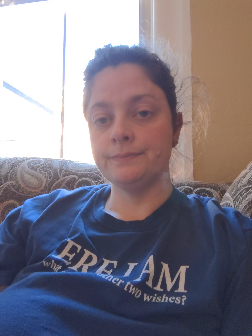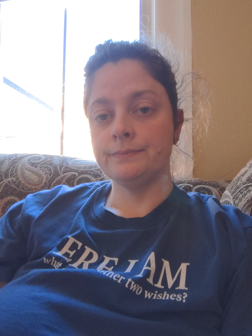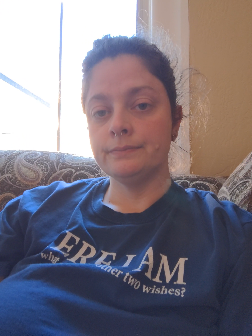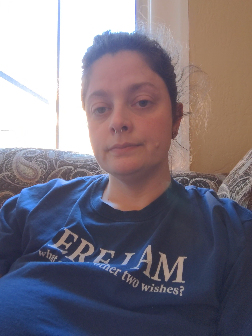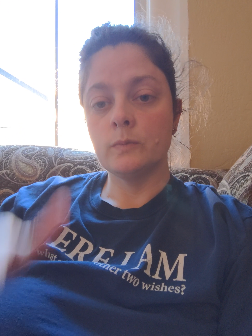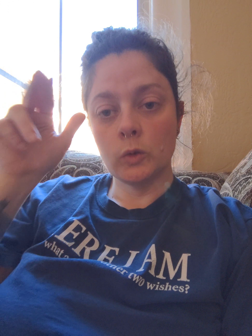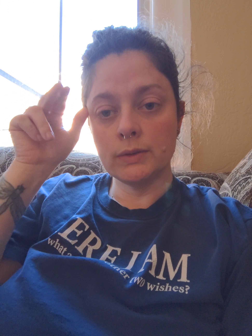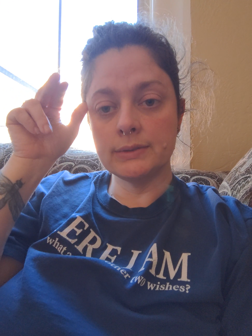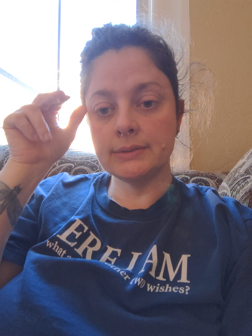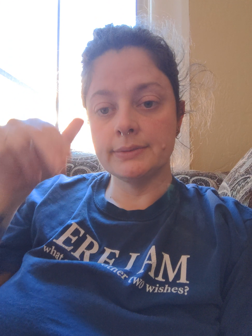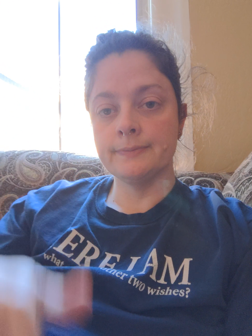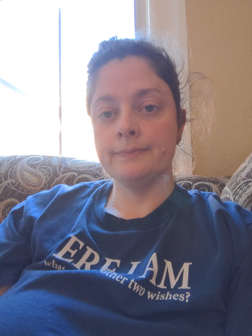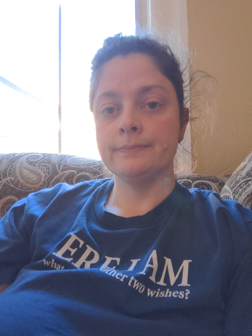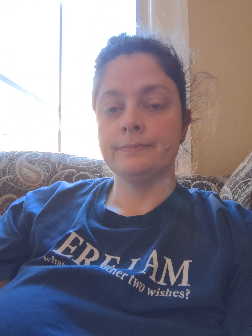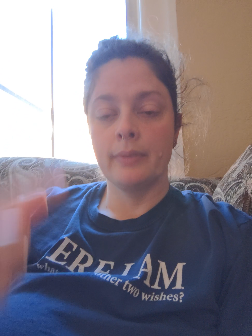horse